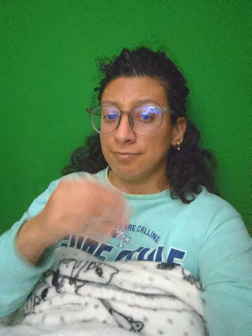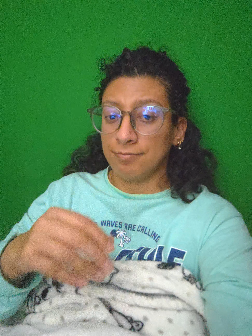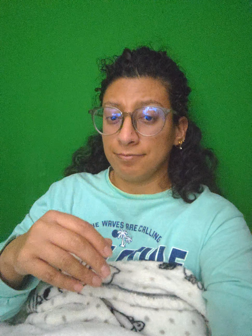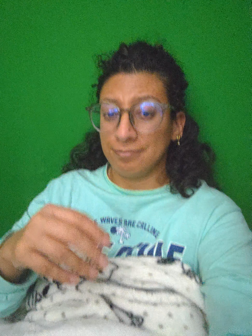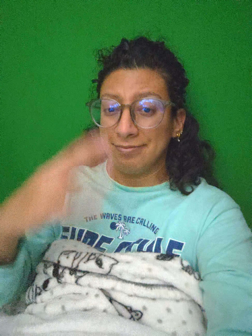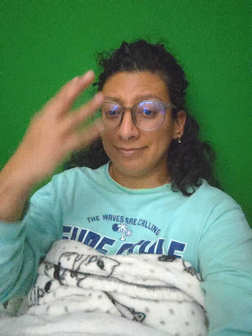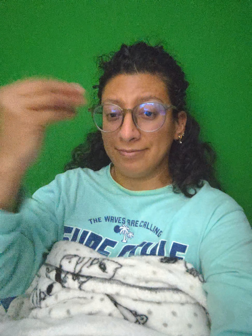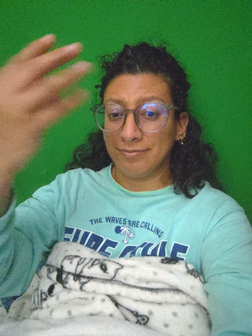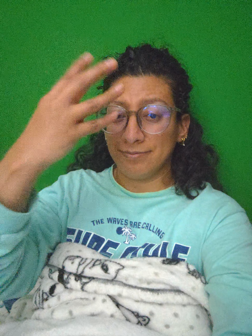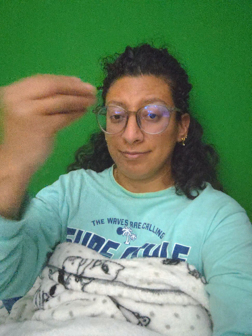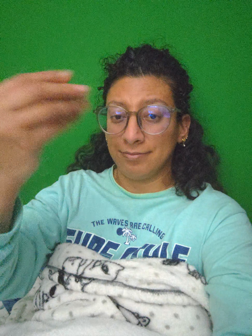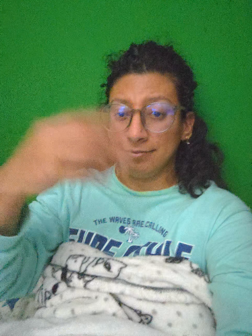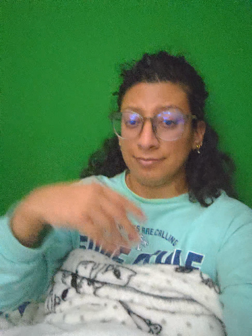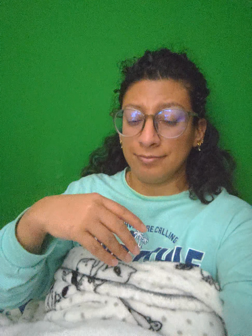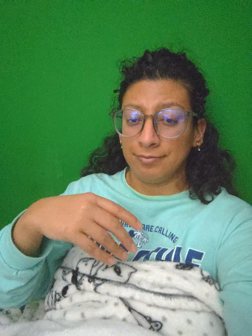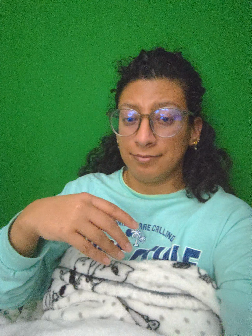outside